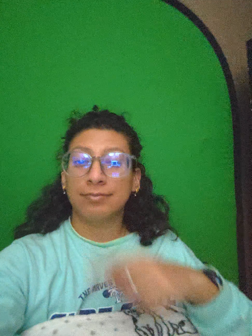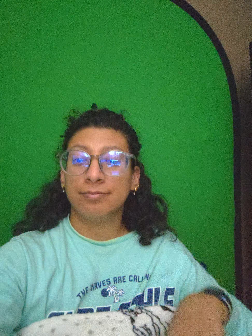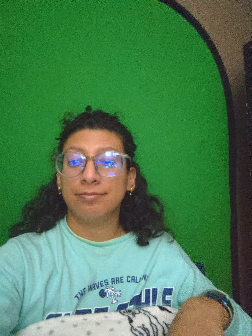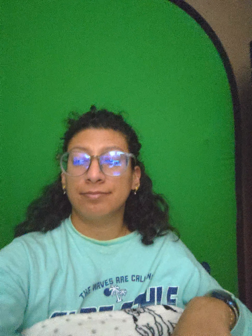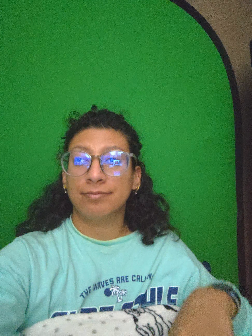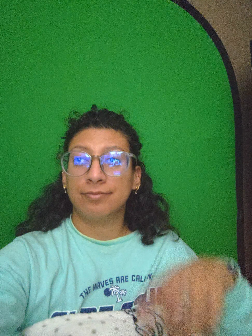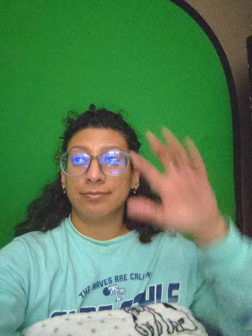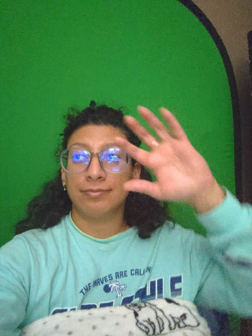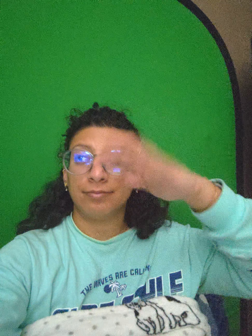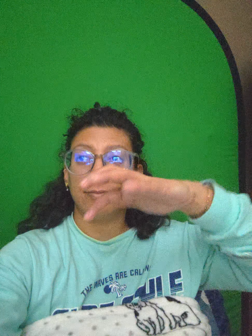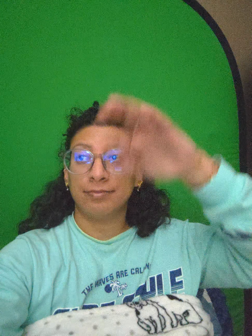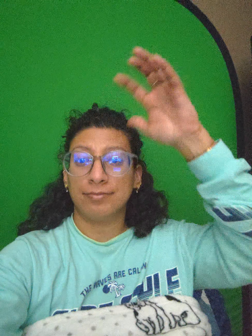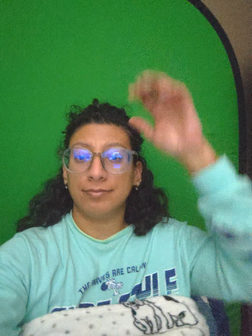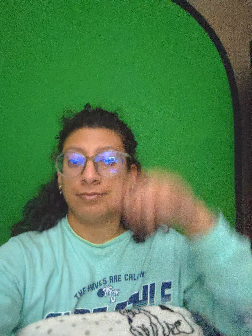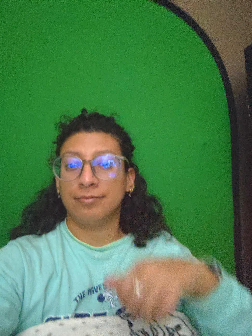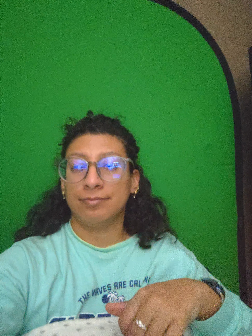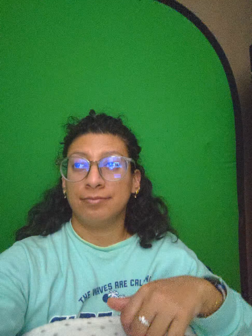helicopter